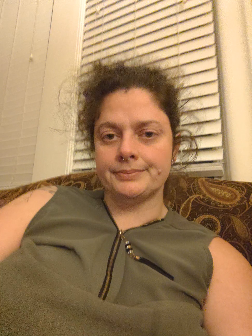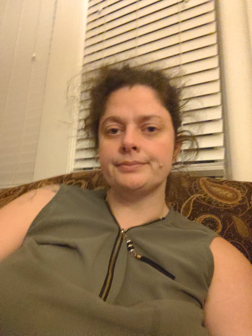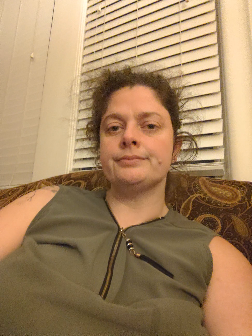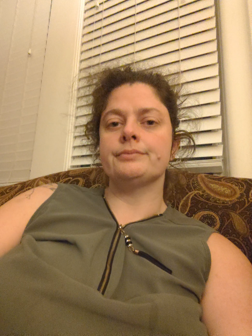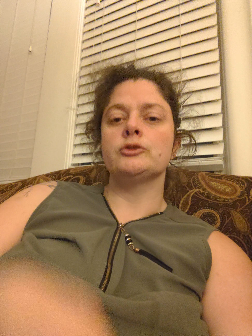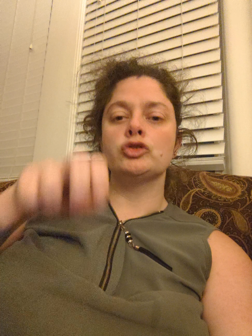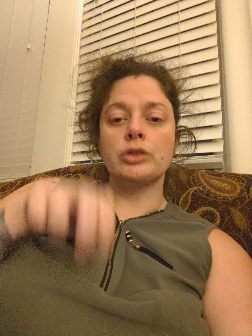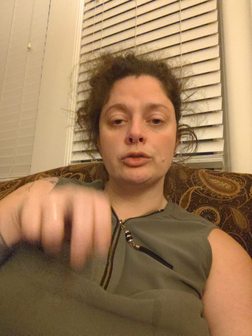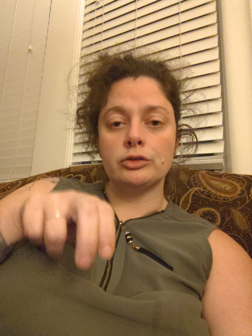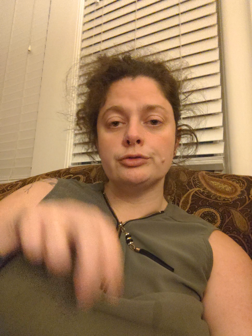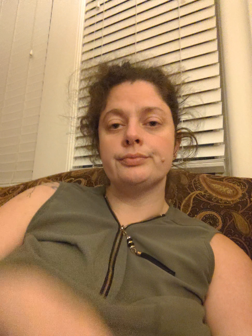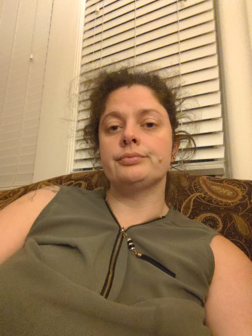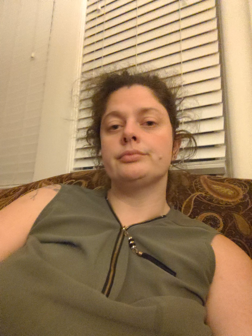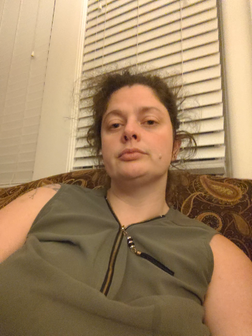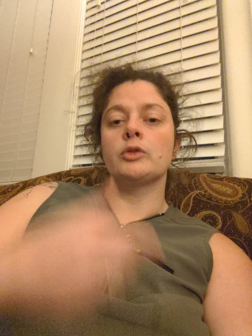chair